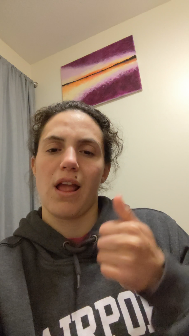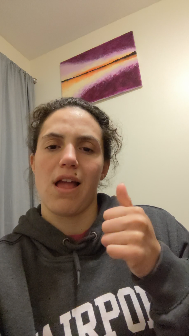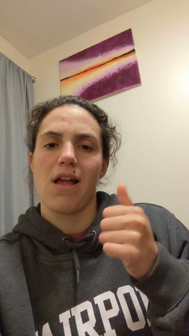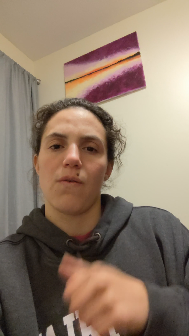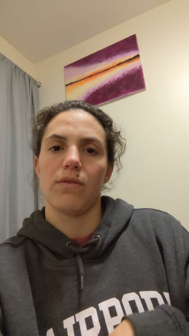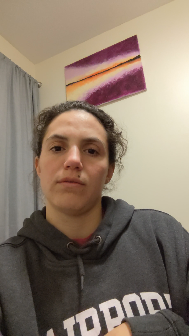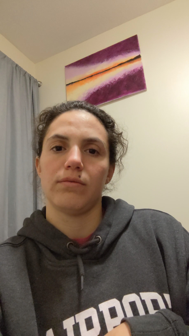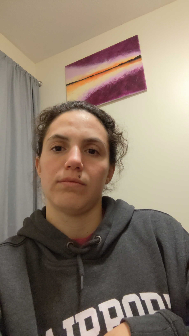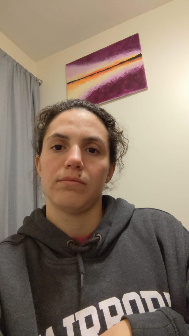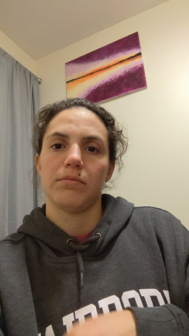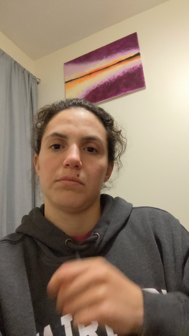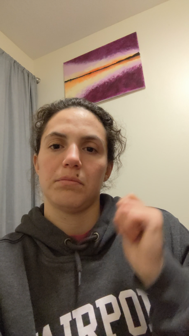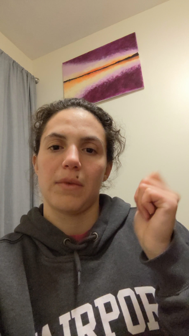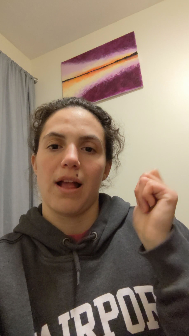bat